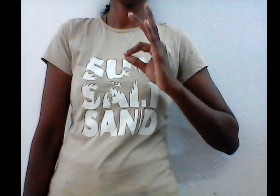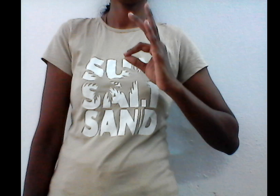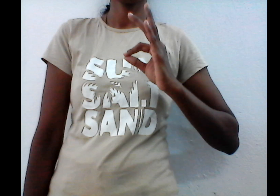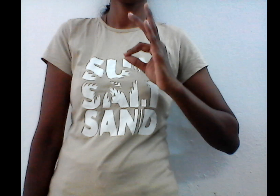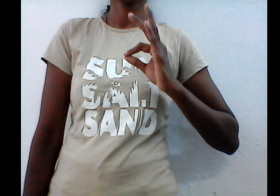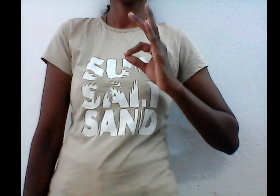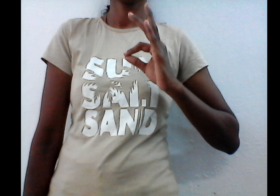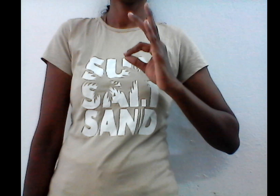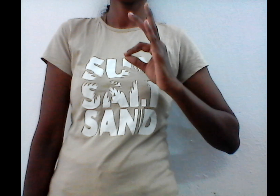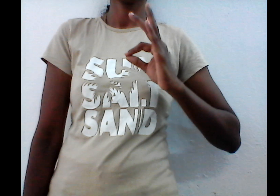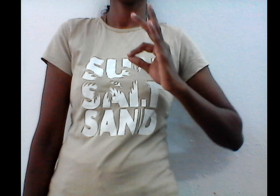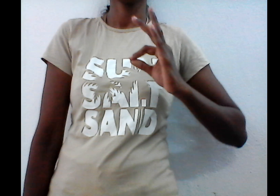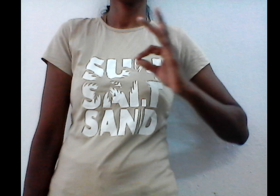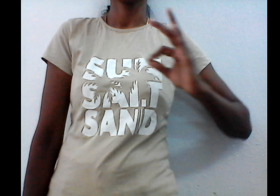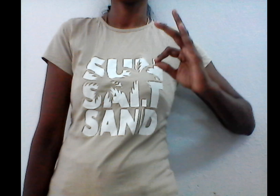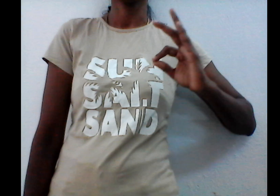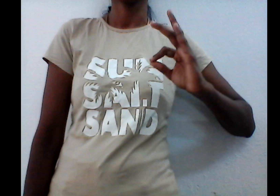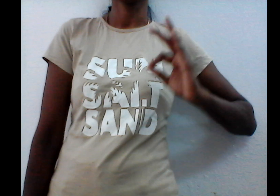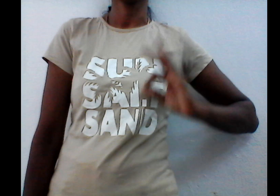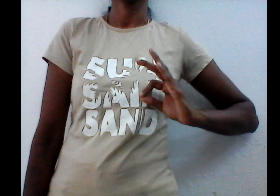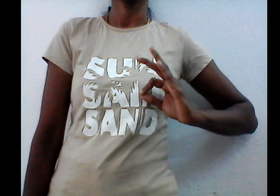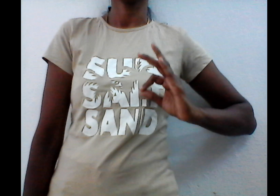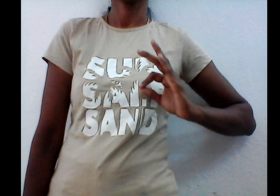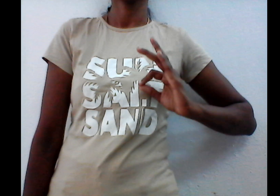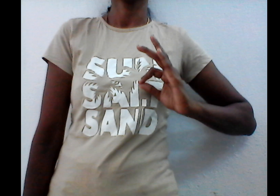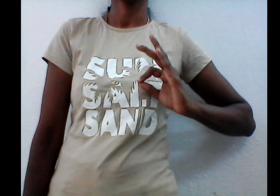ഔ